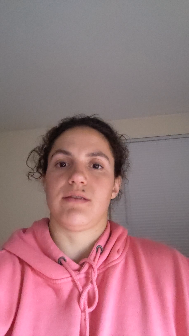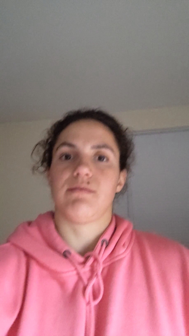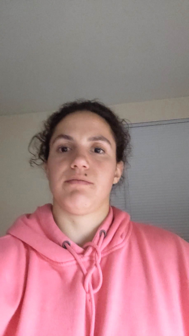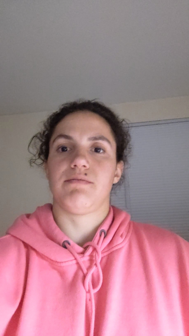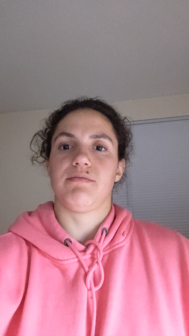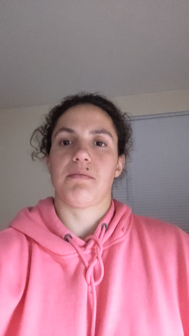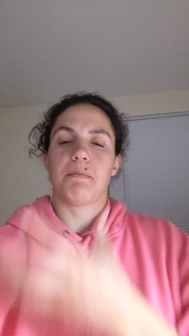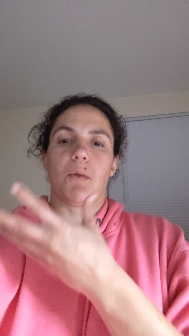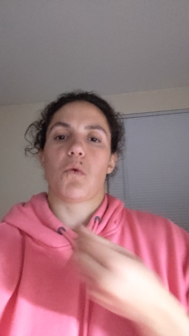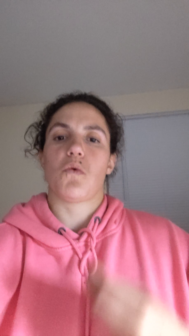poor